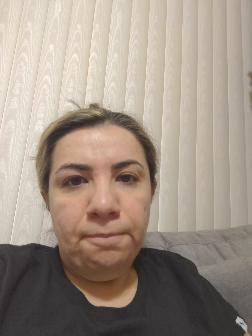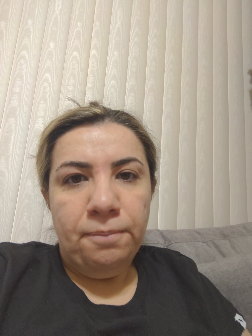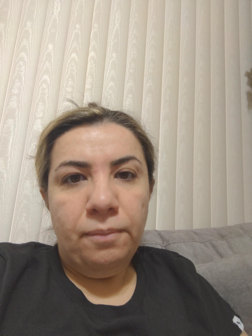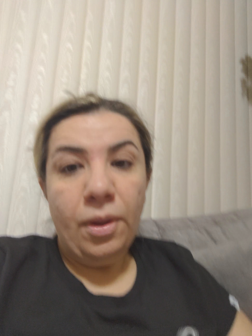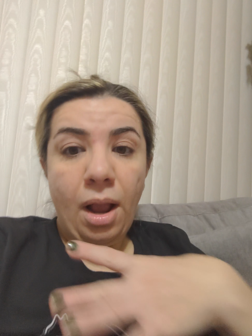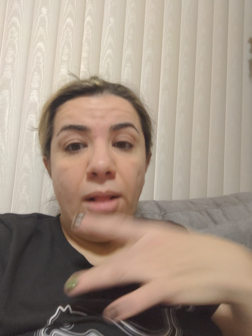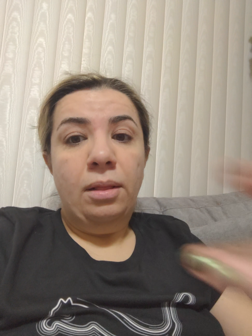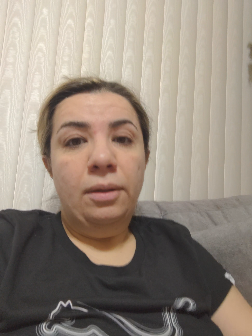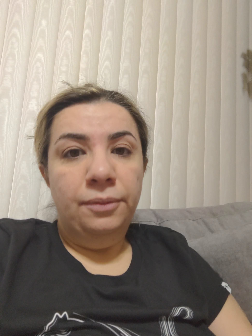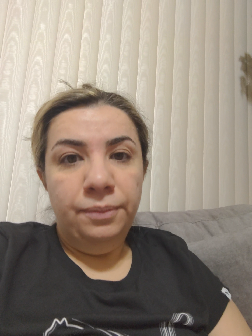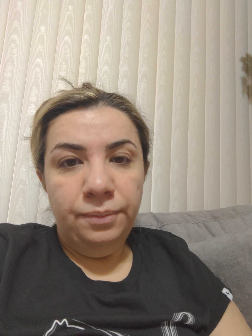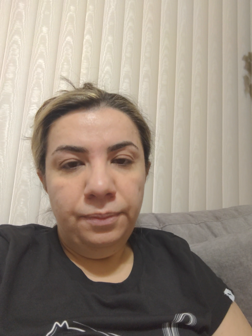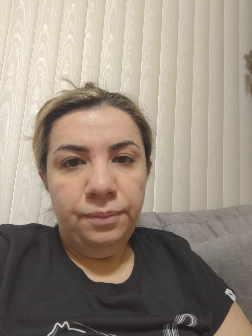like